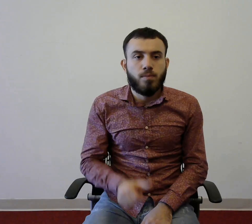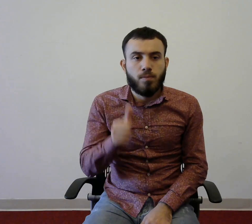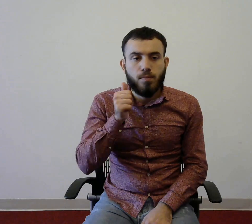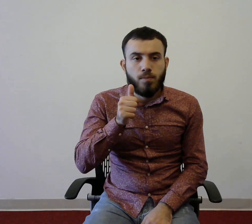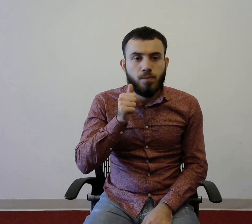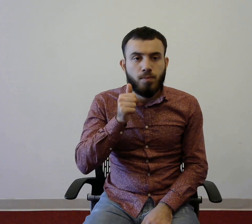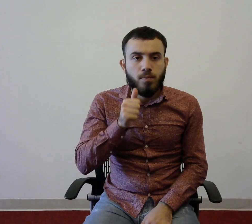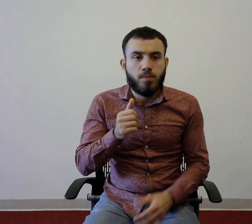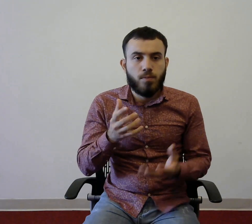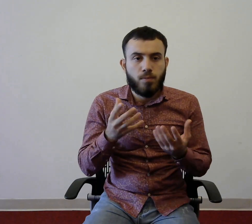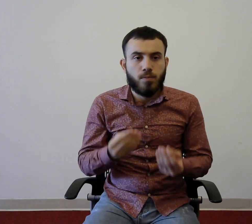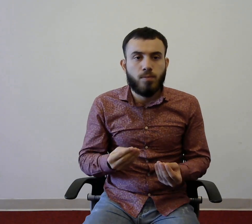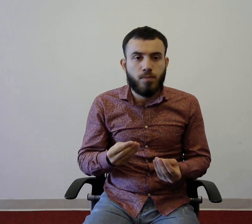hər gün